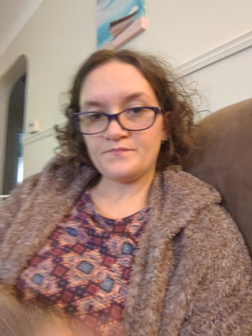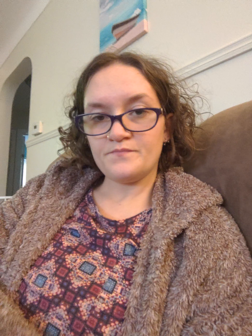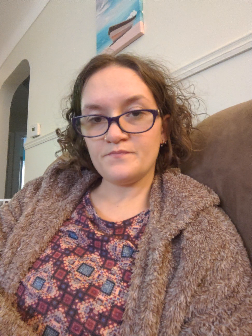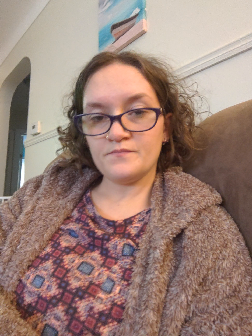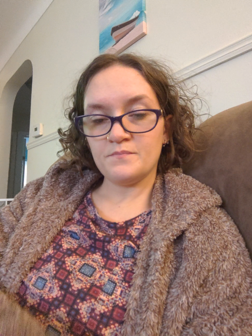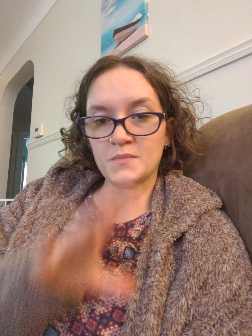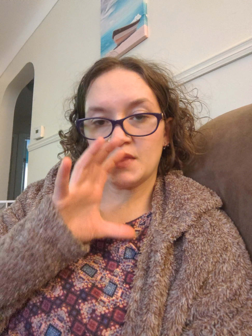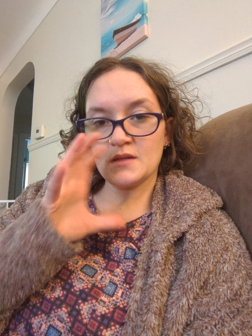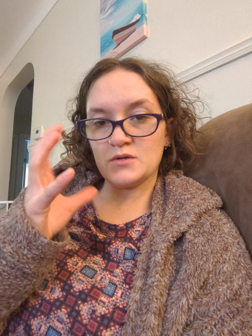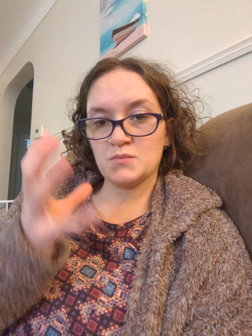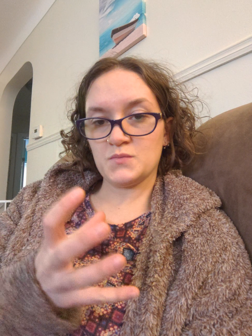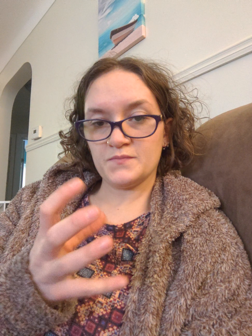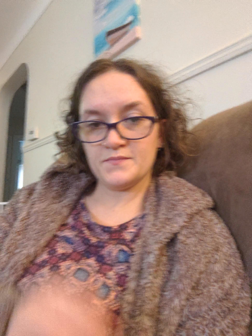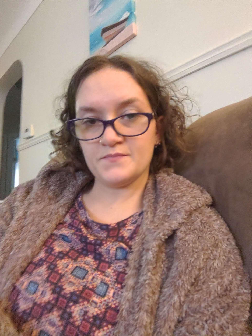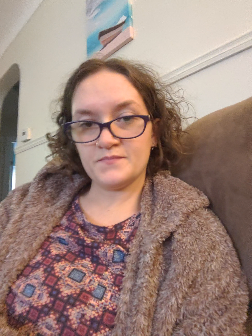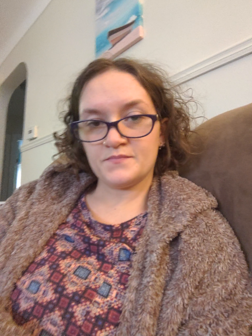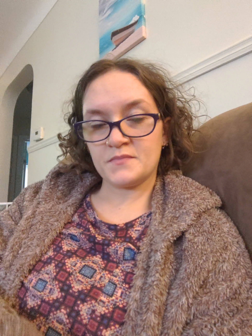balloon